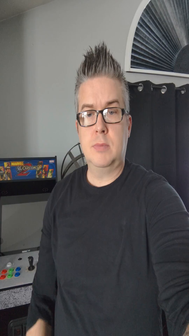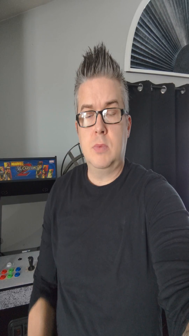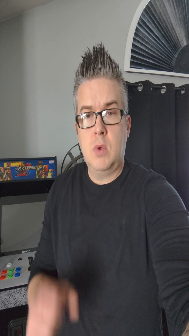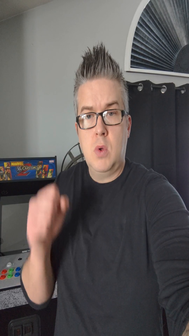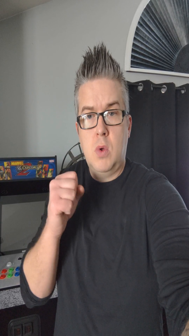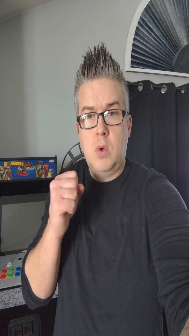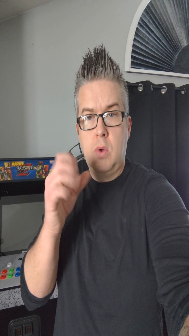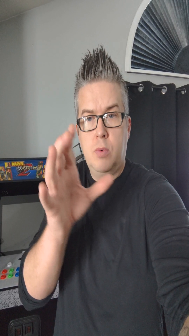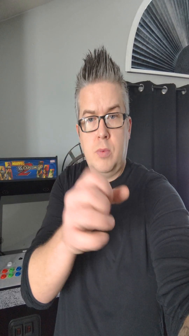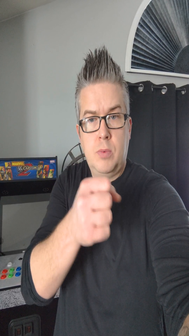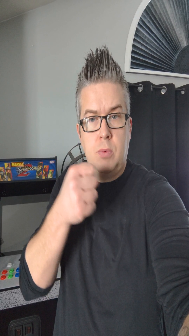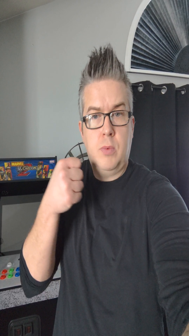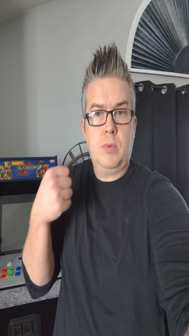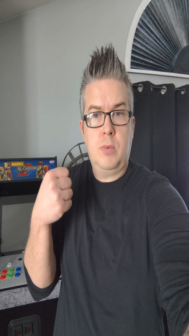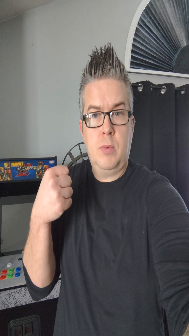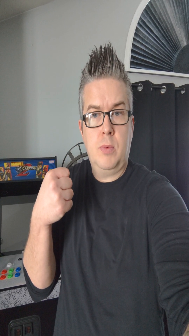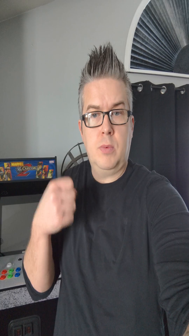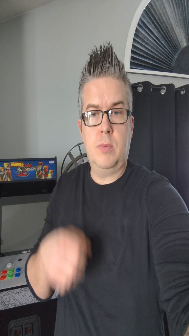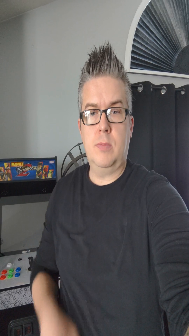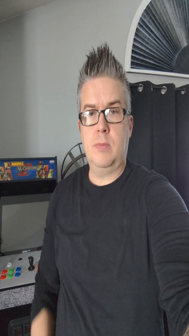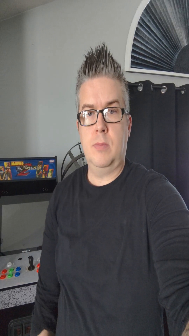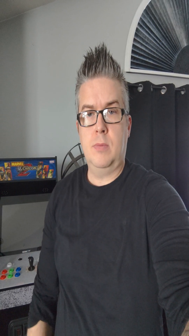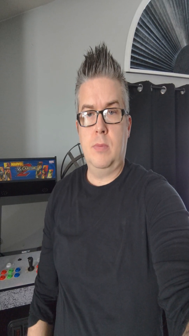refrigerator